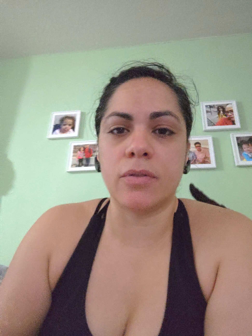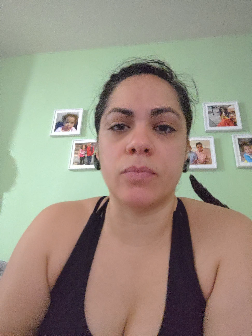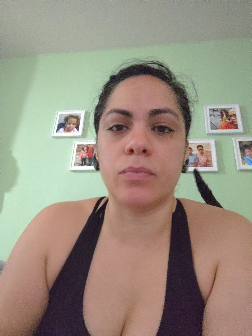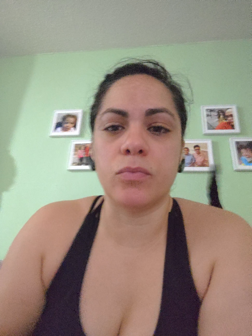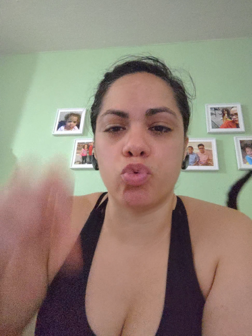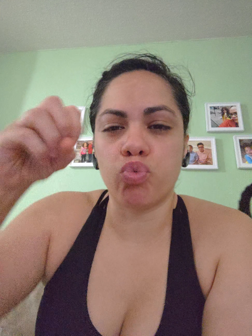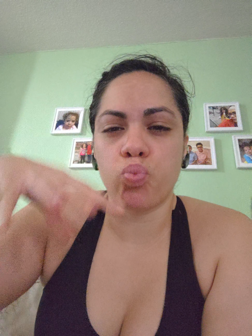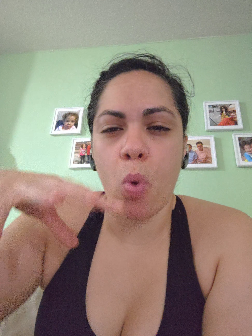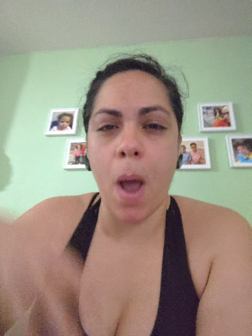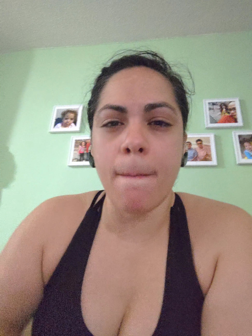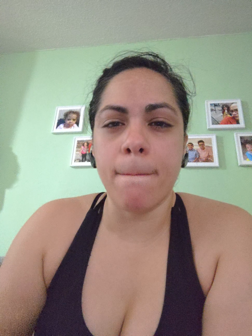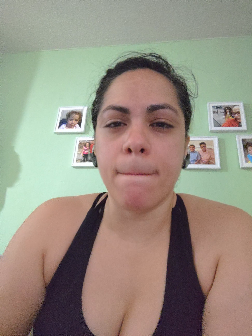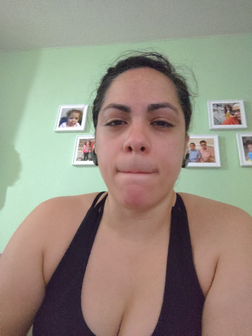drop